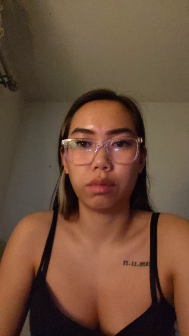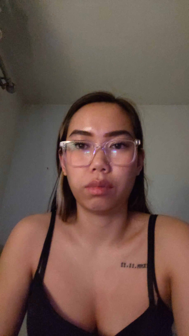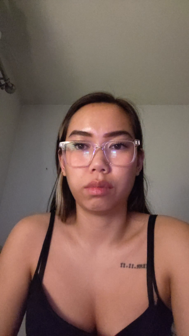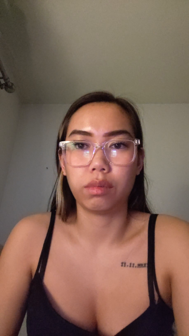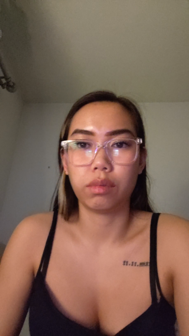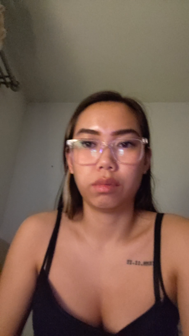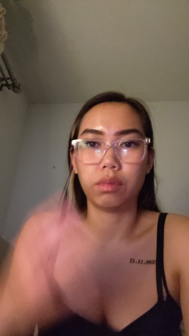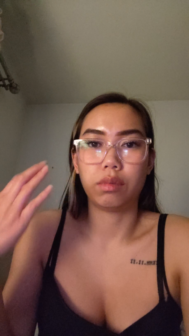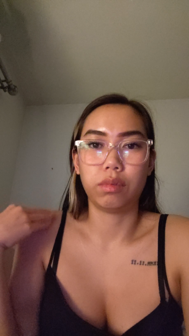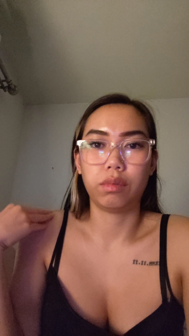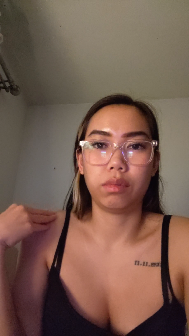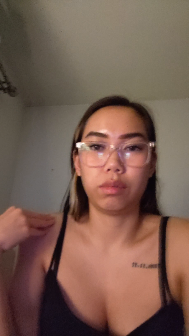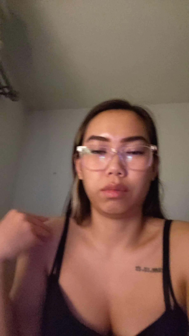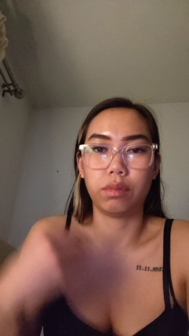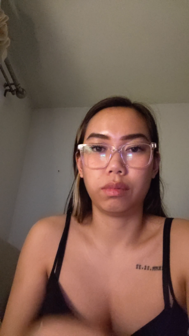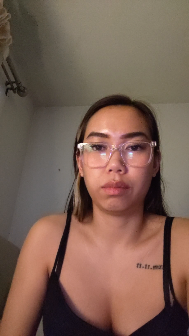shoulder